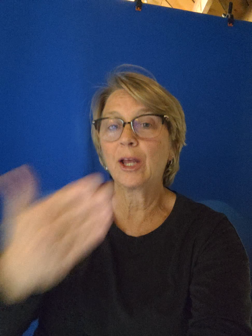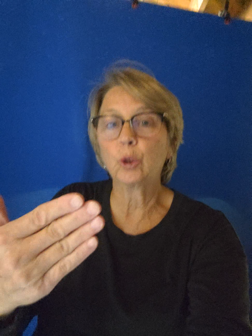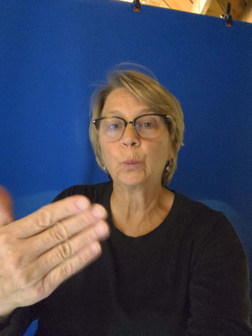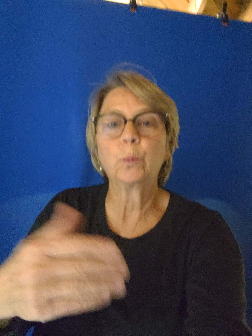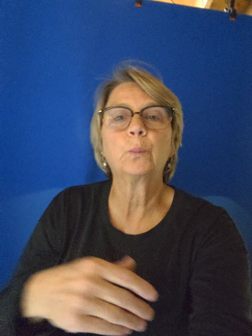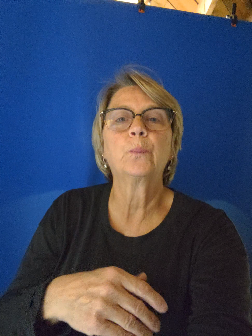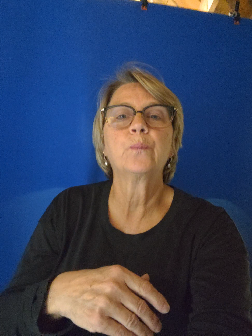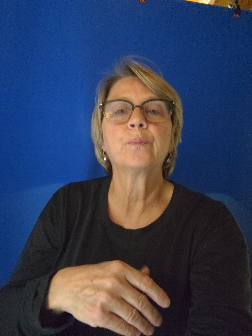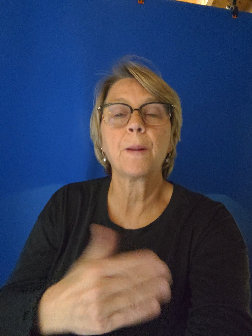thank you